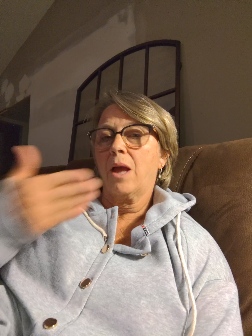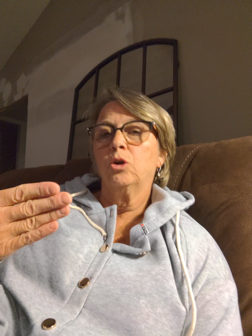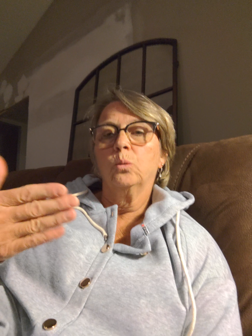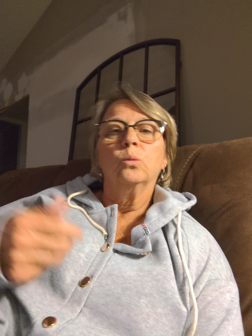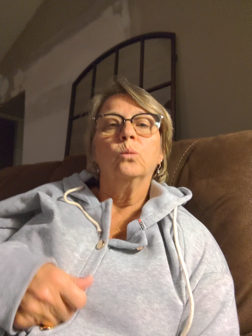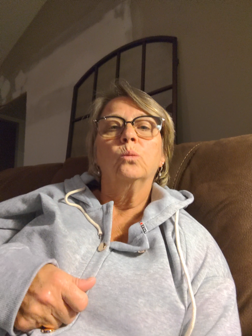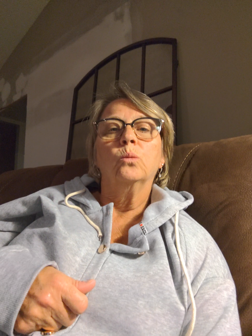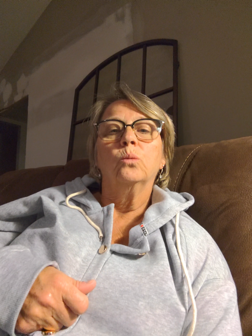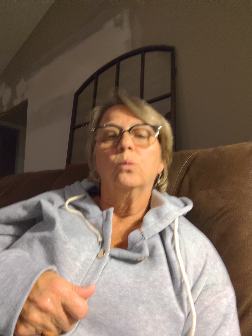thank you